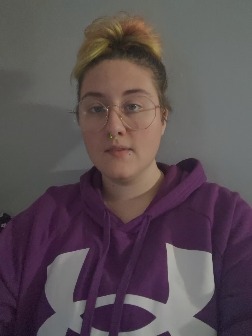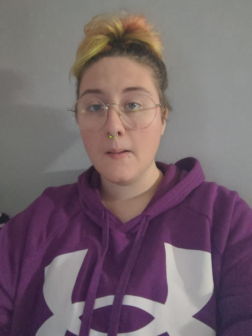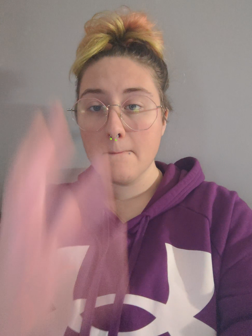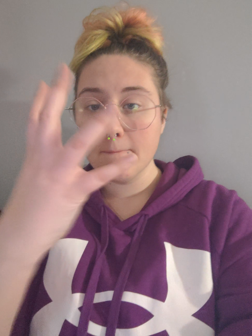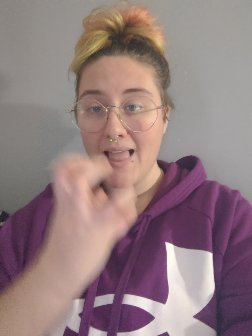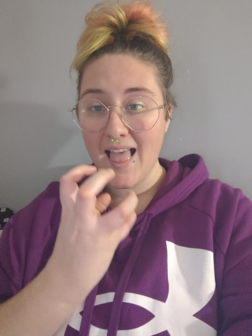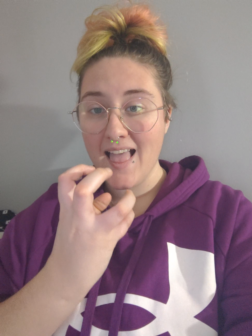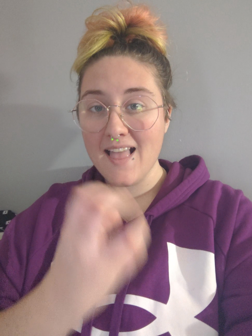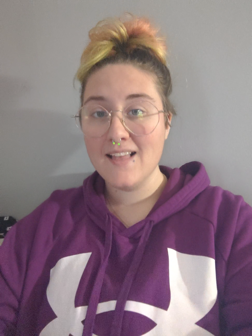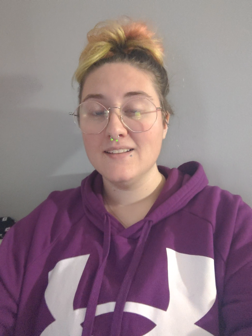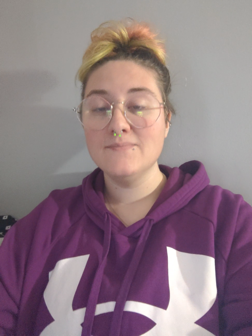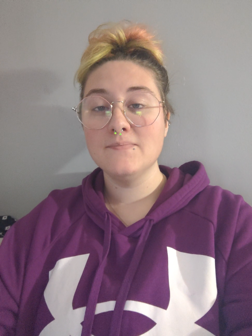mad